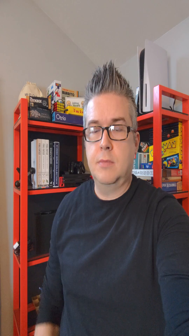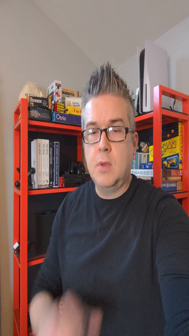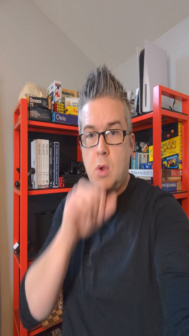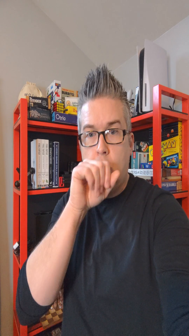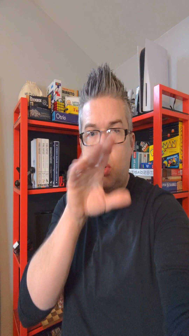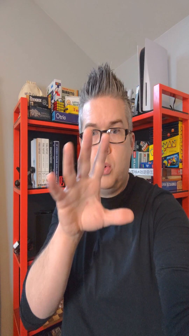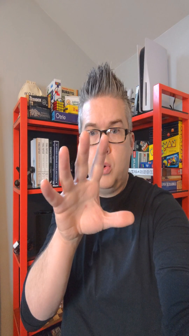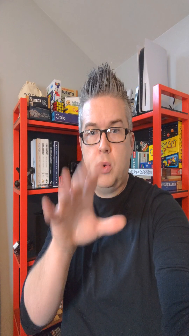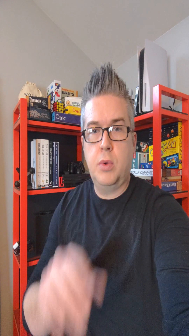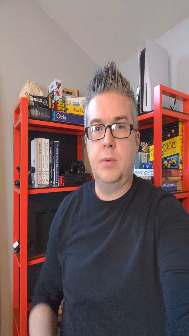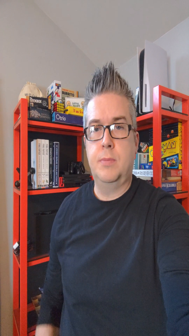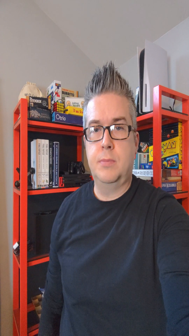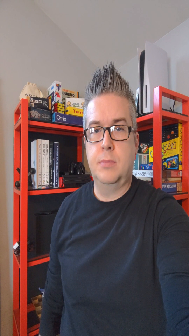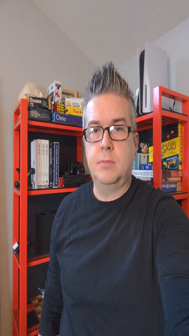blow